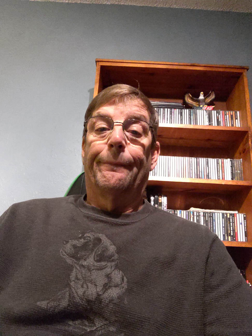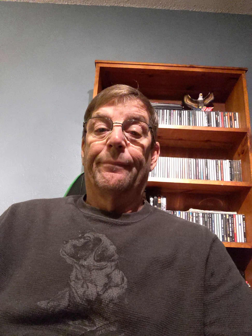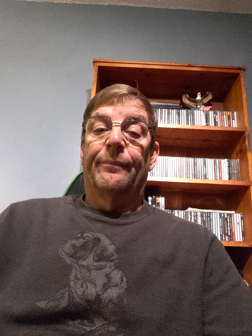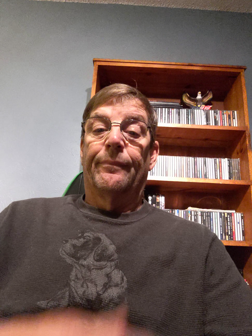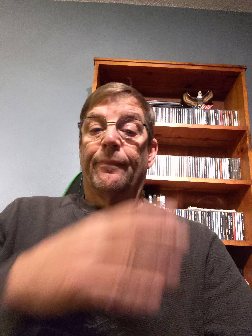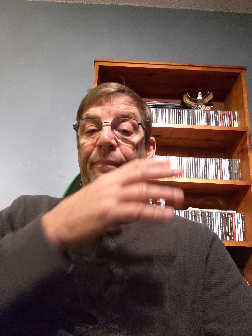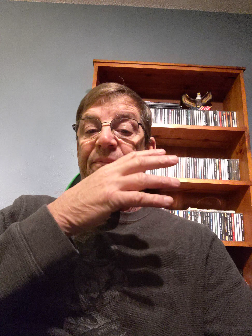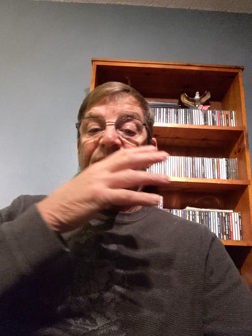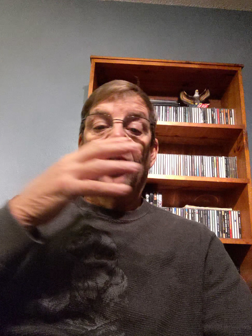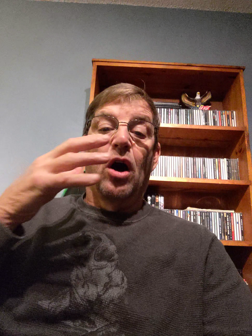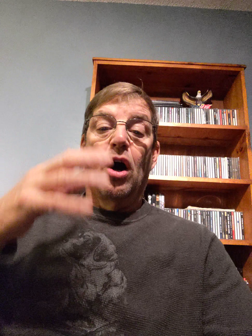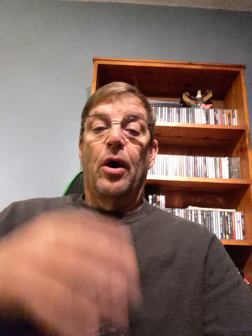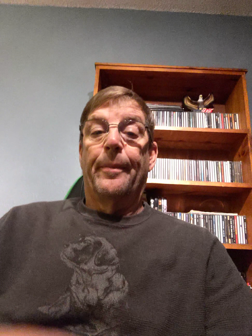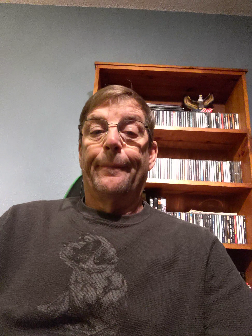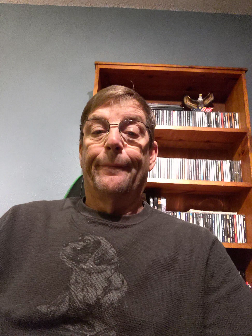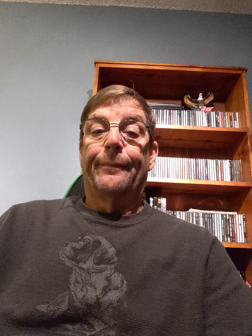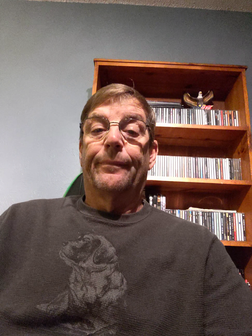farm